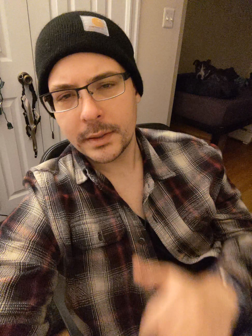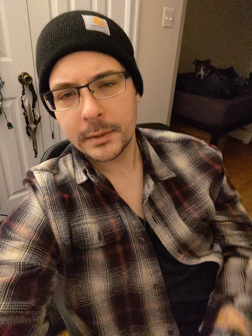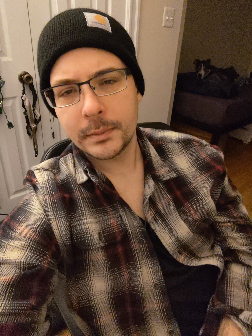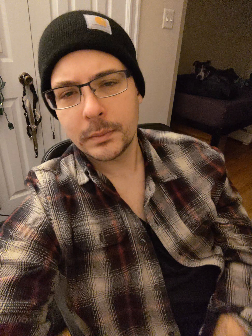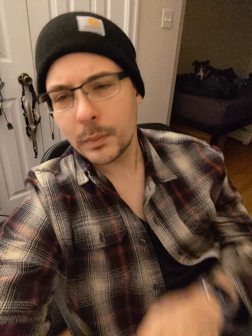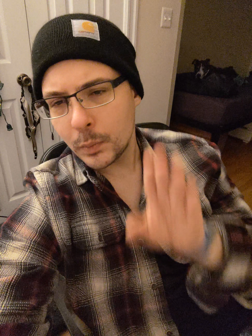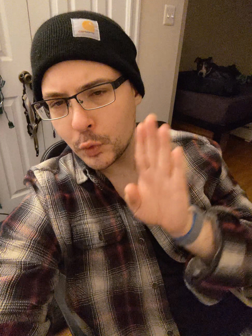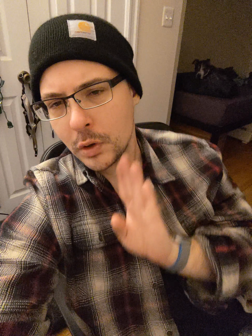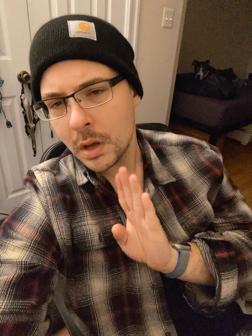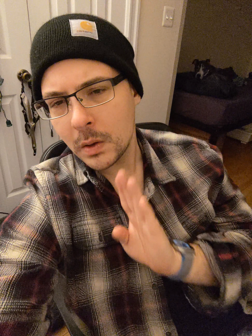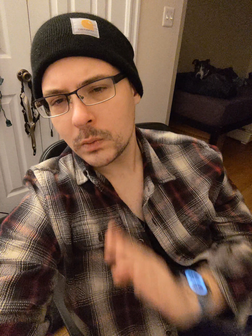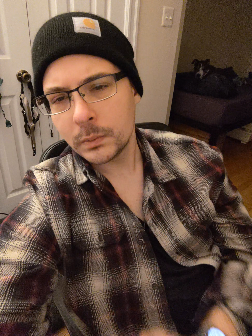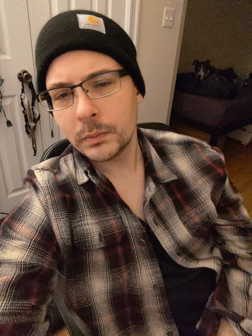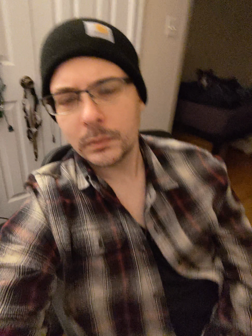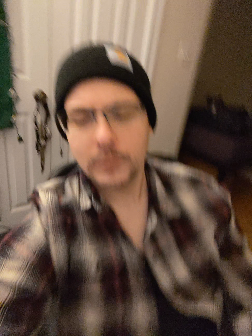brown